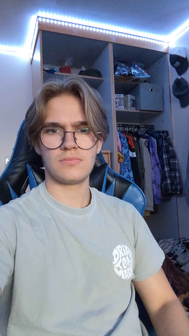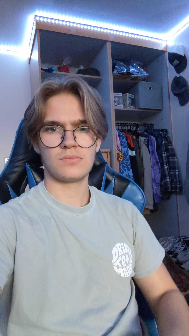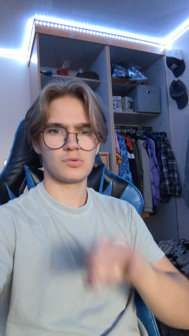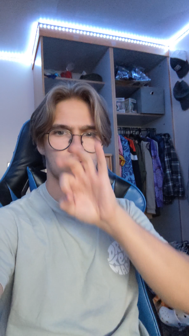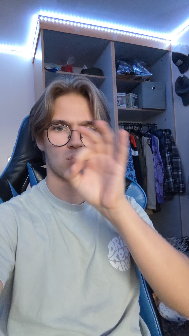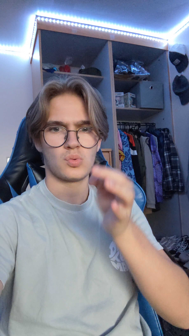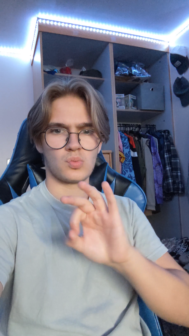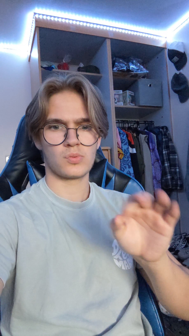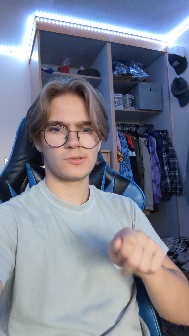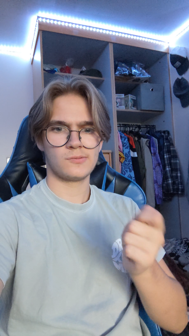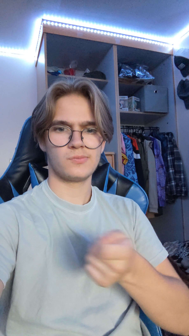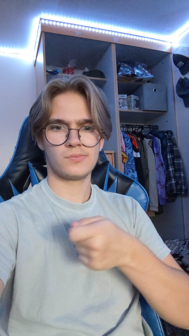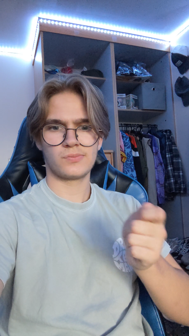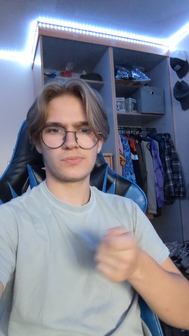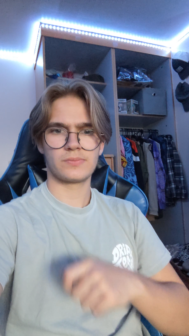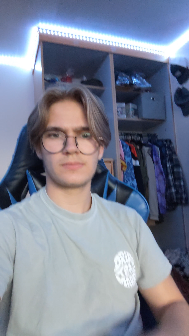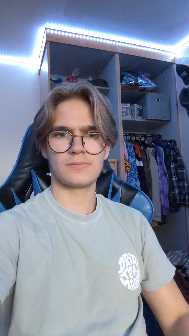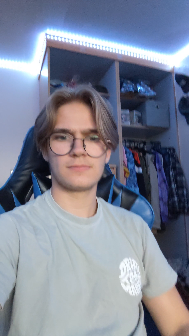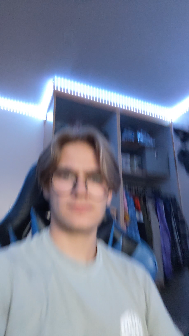hose